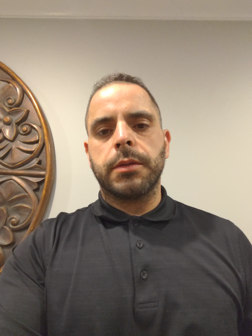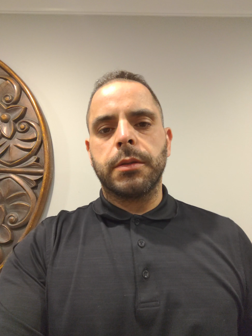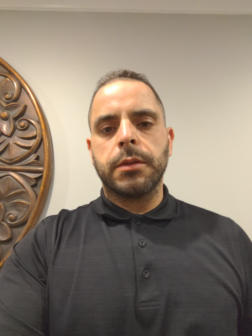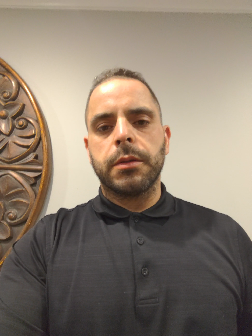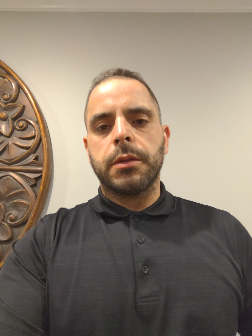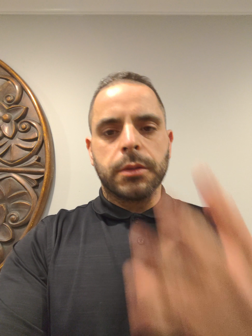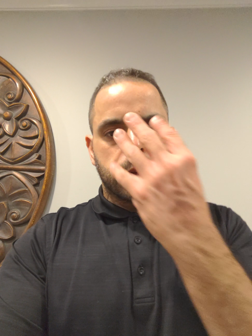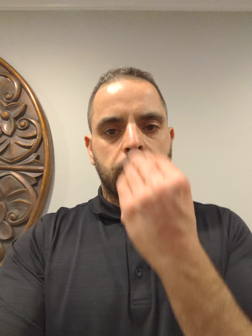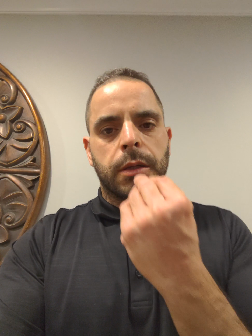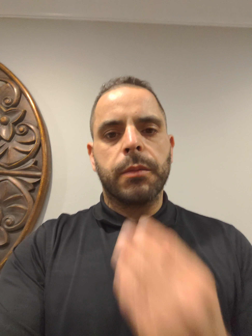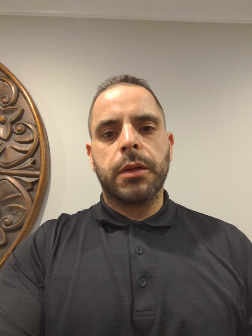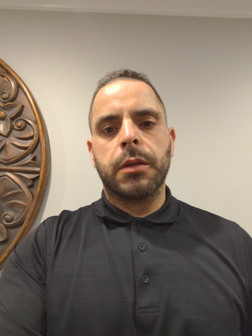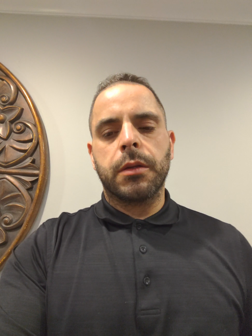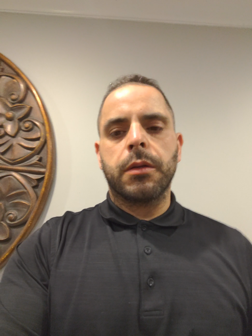sleep